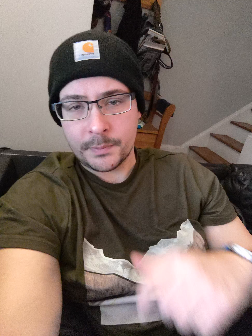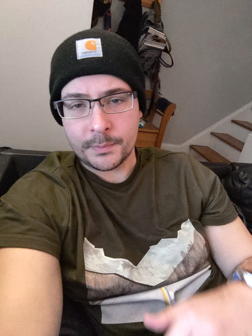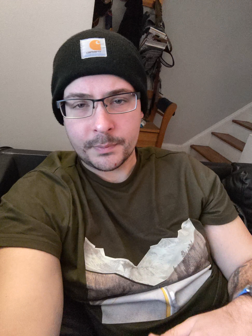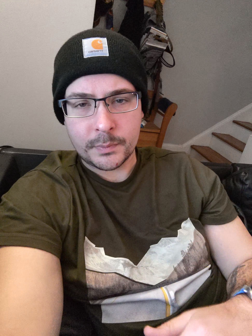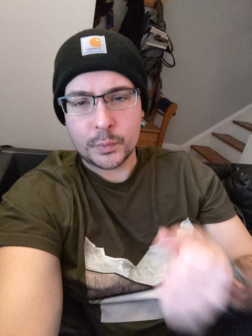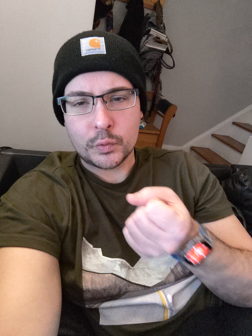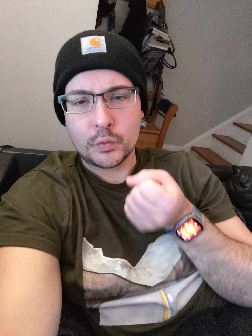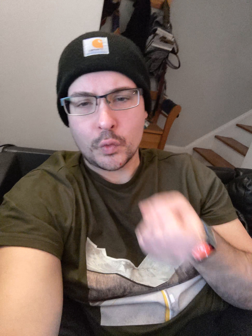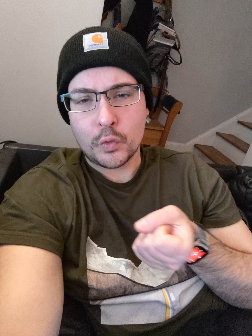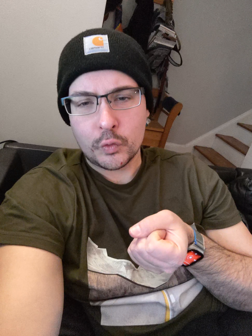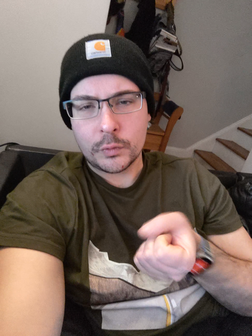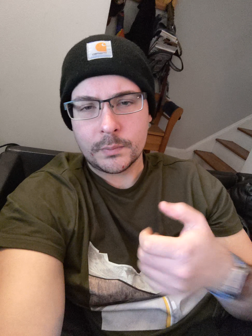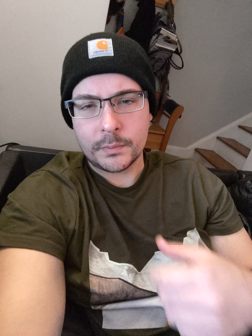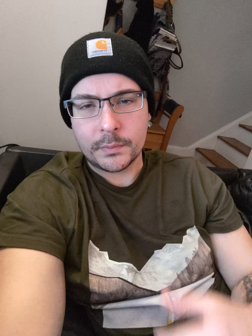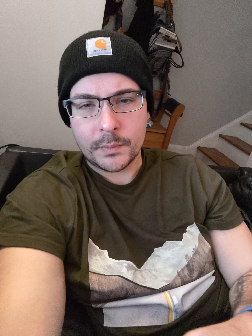drawer